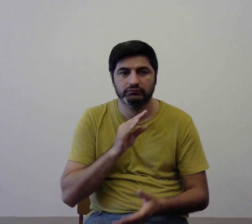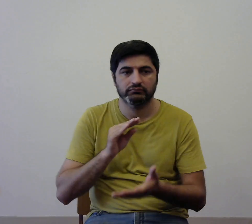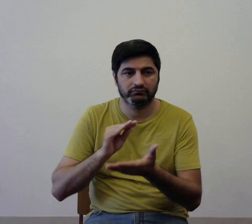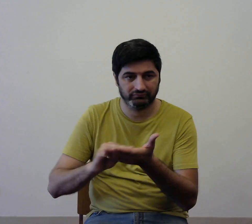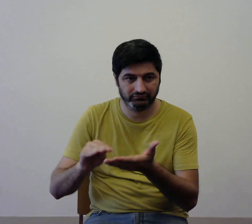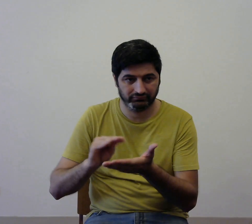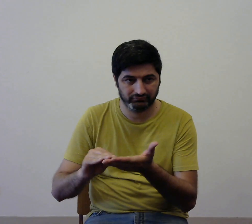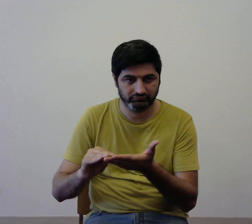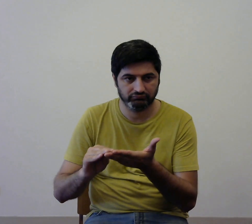yazı